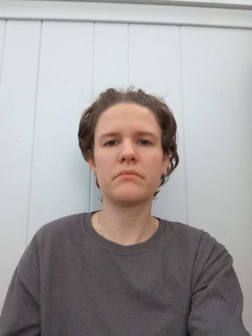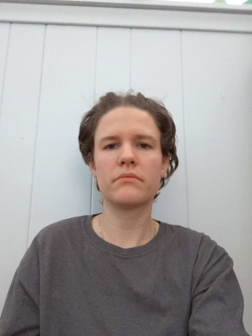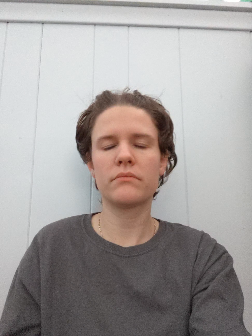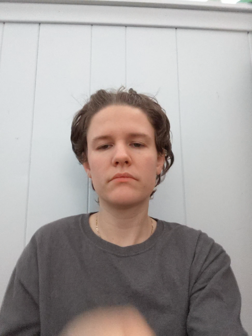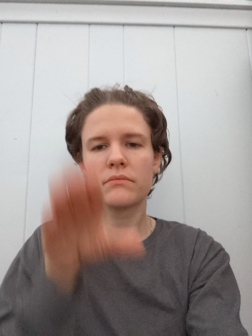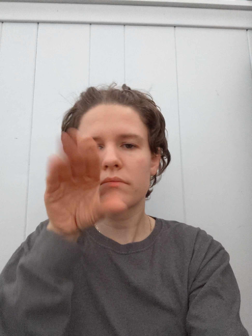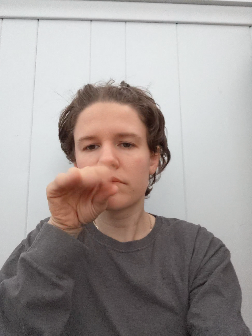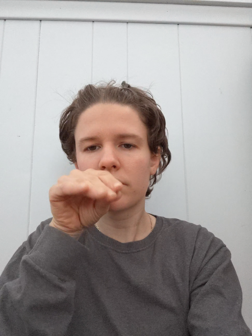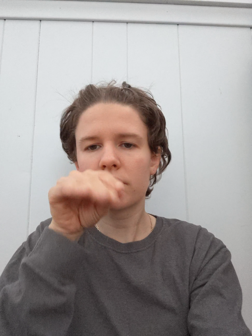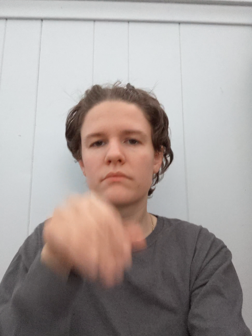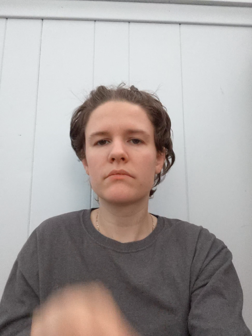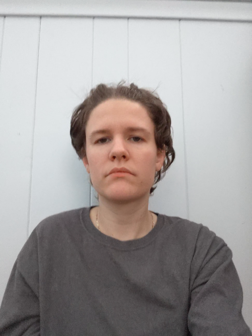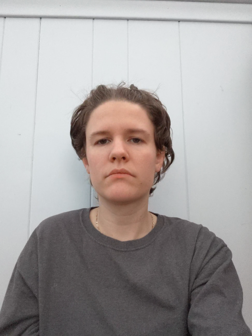goose